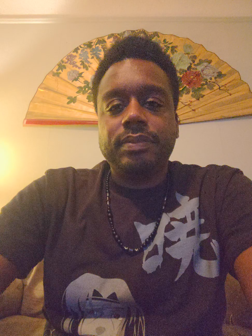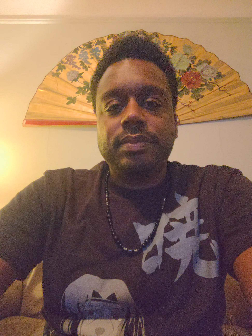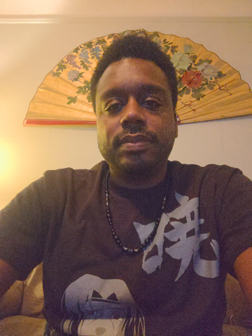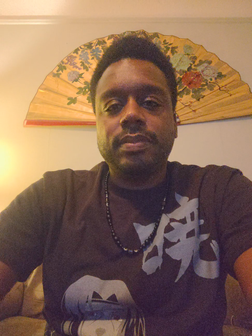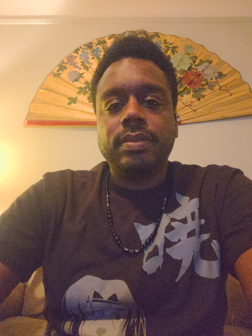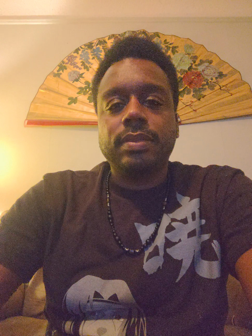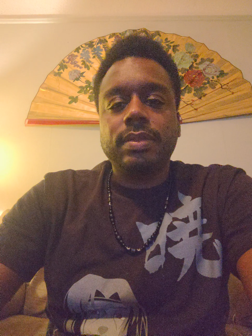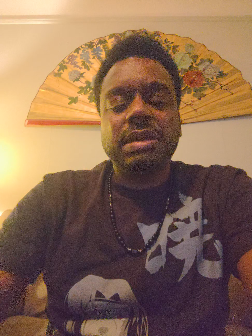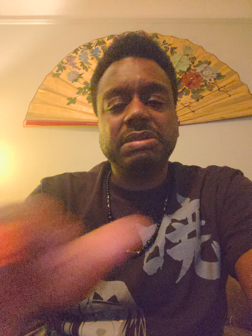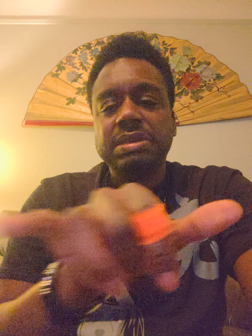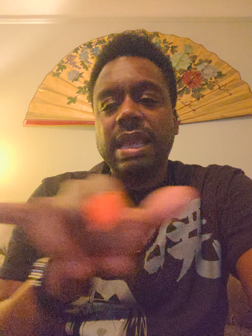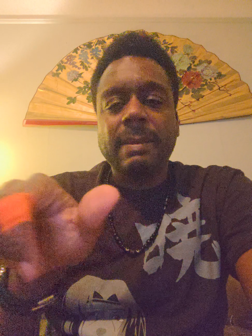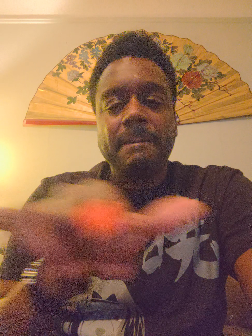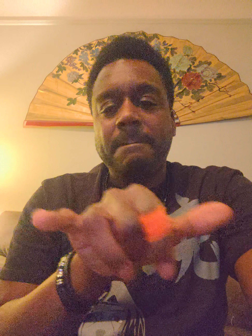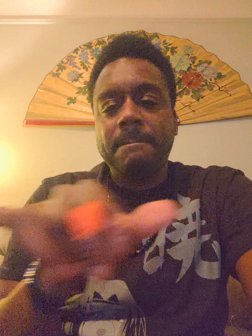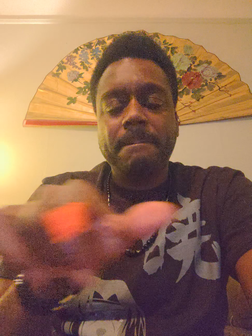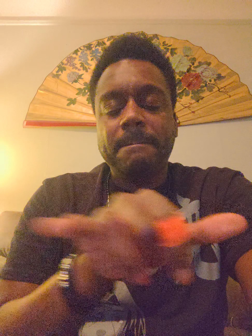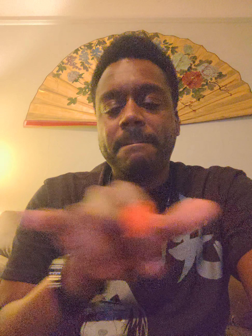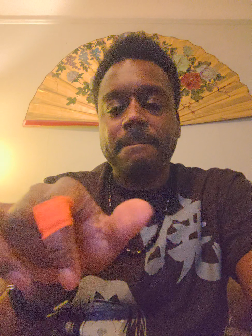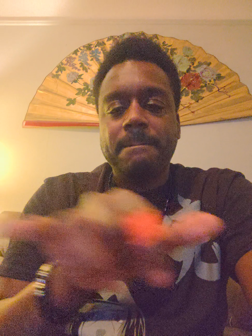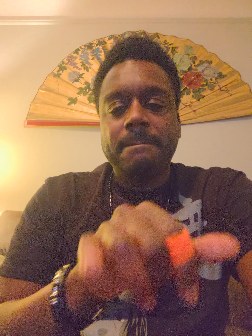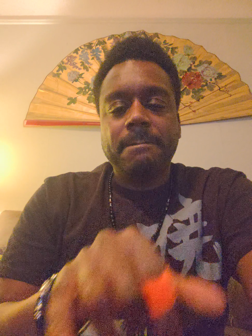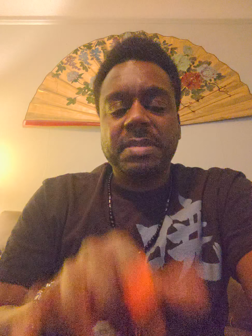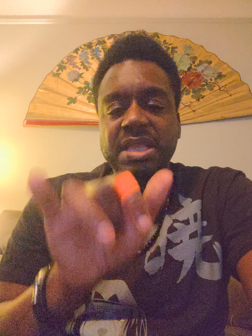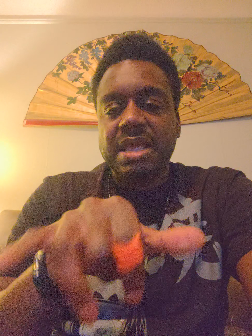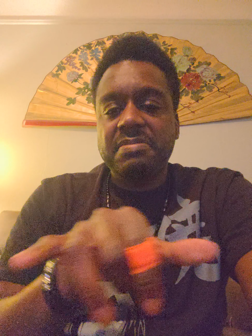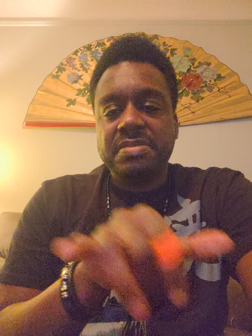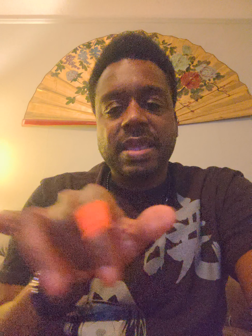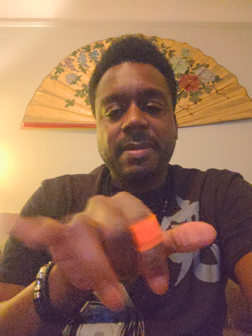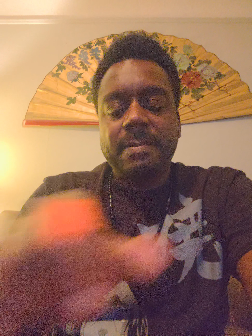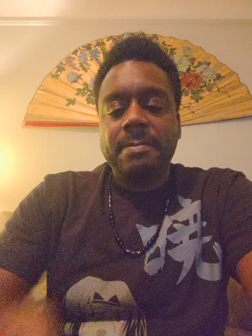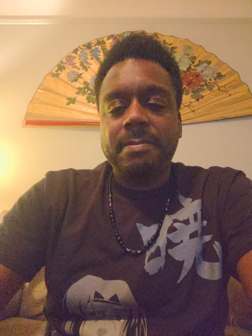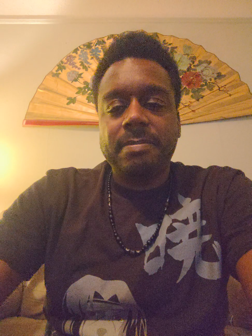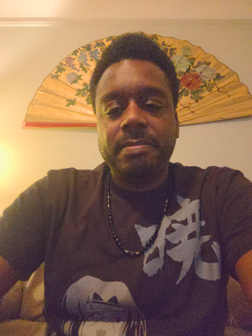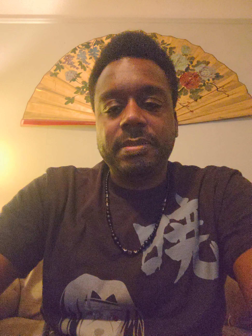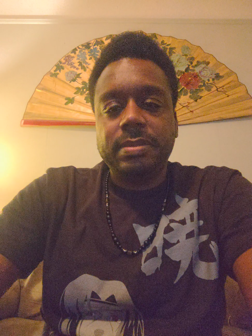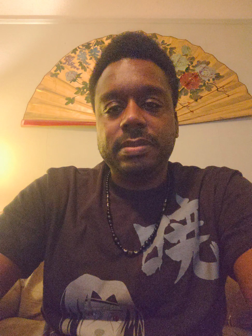same